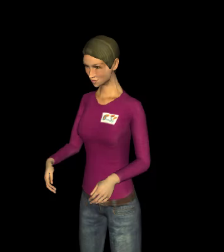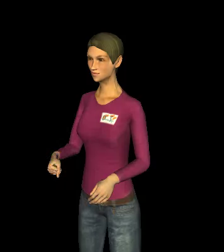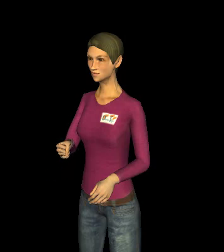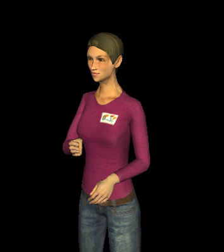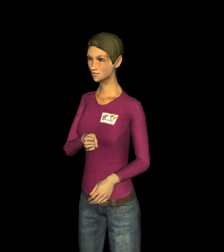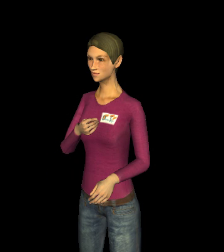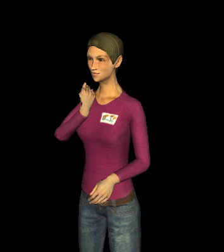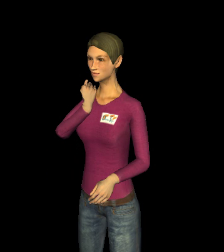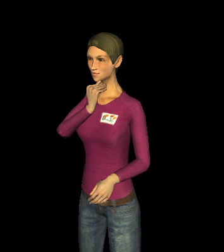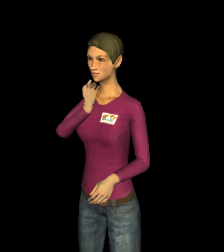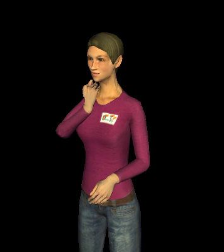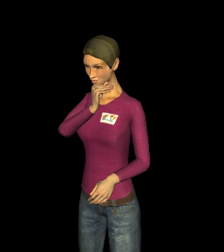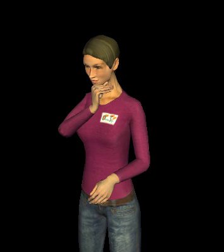ثلاجة